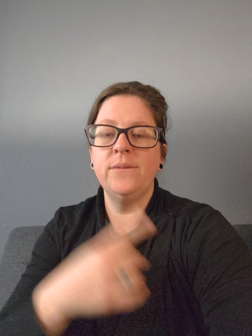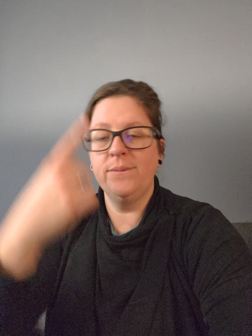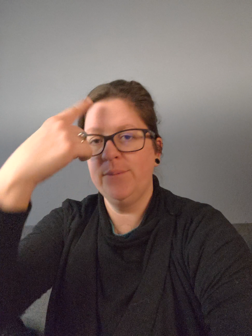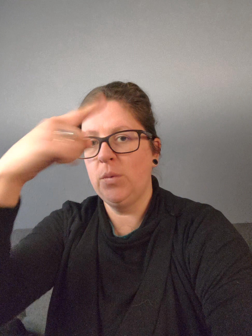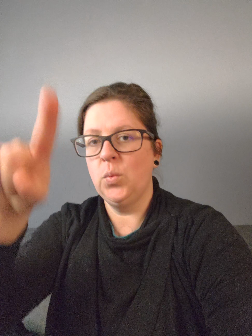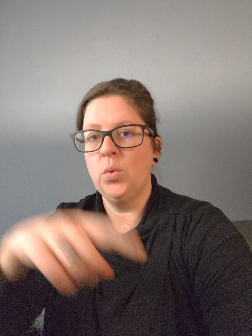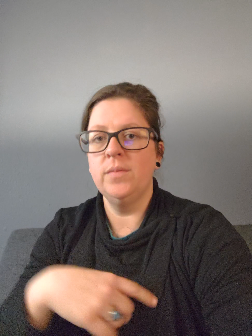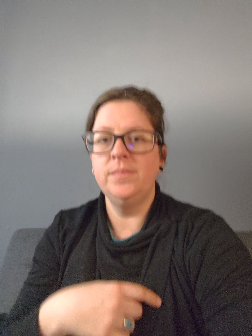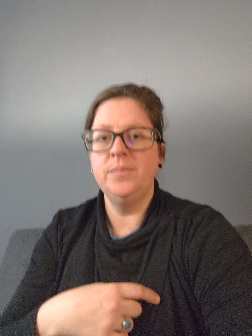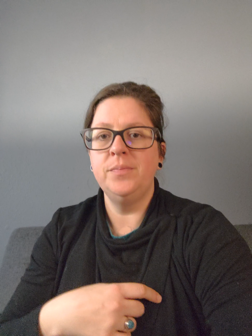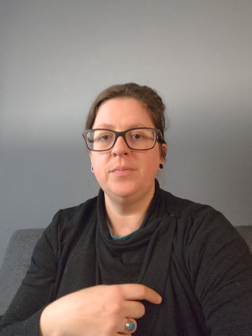for